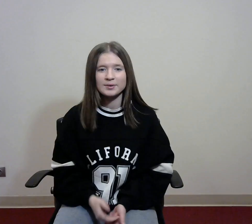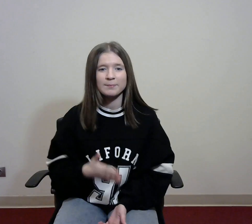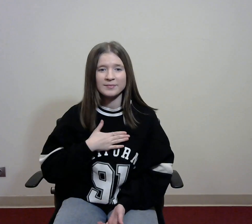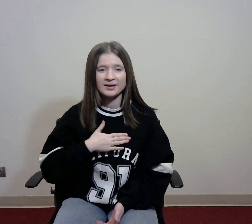mən